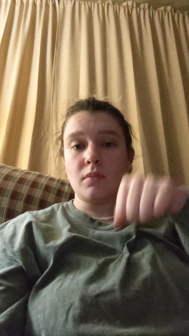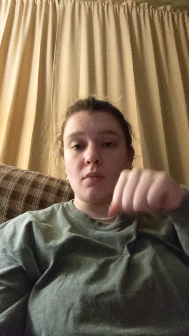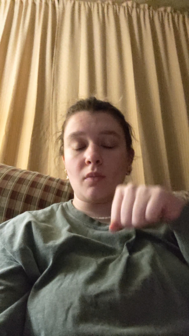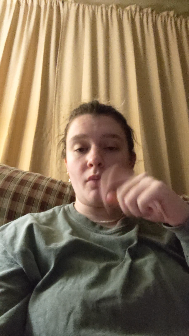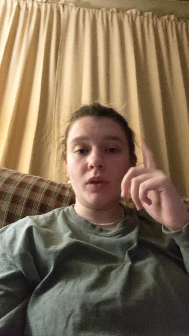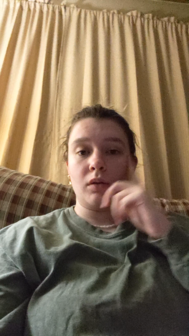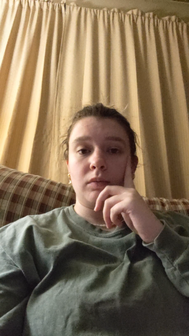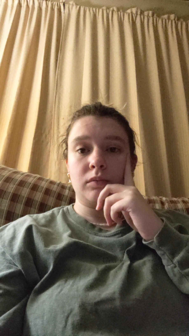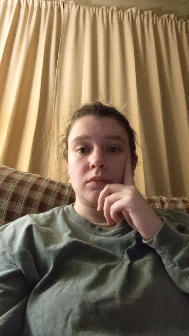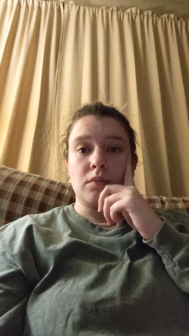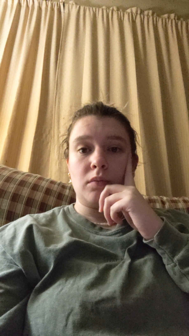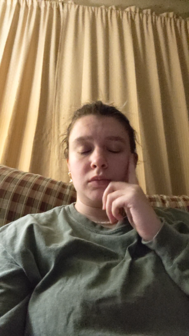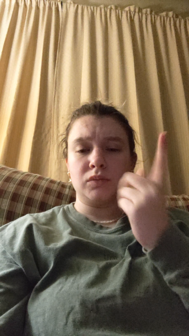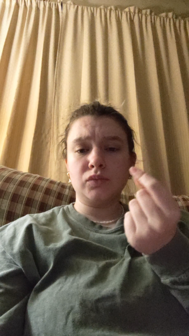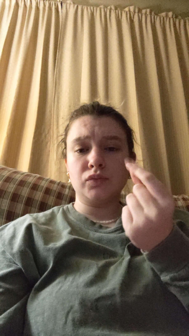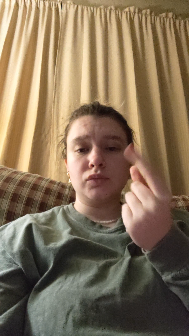do